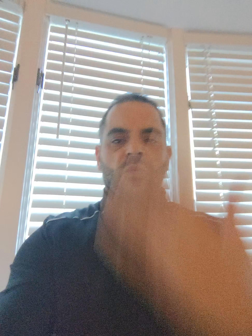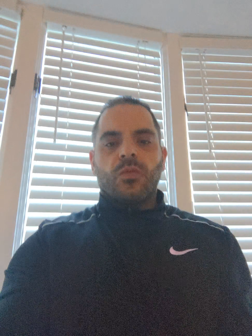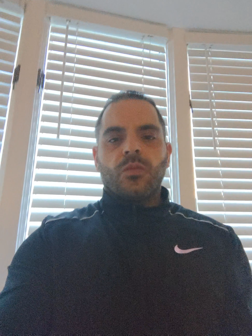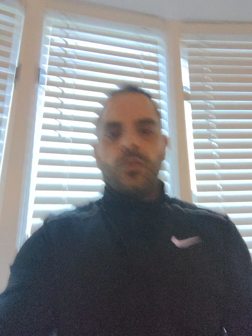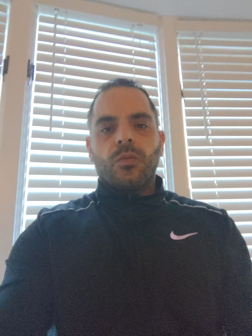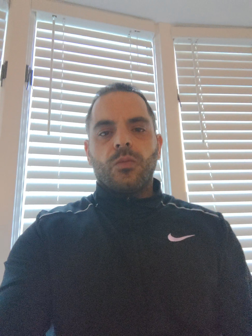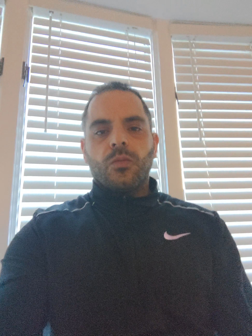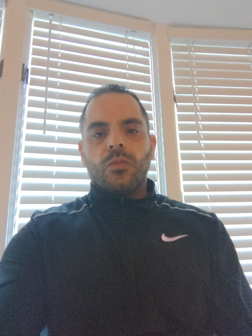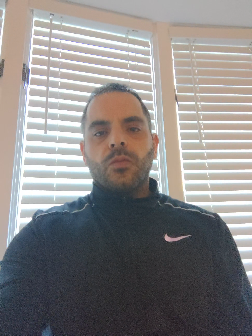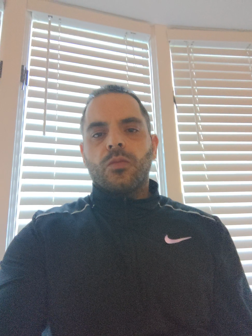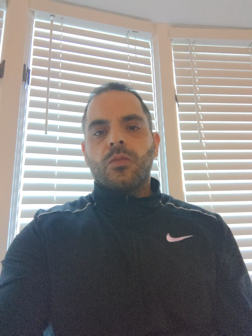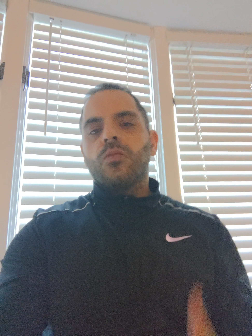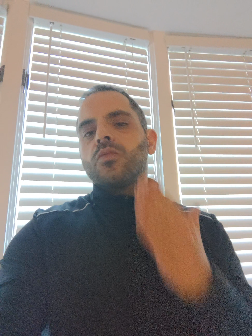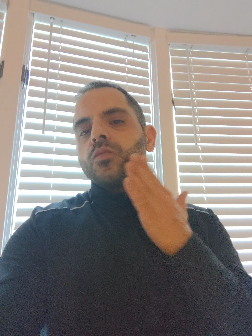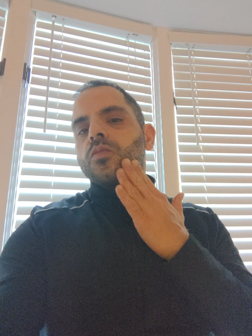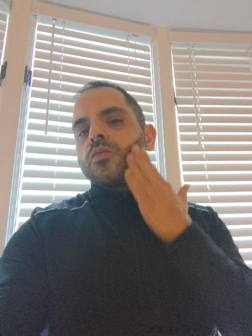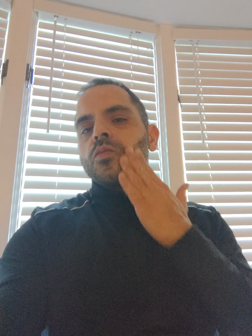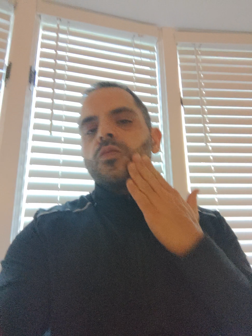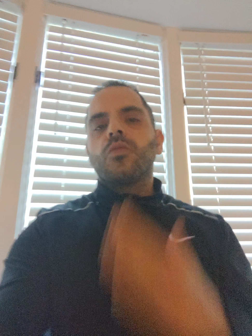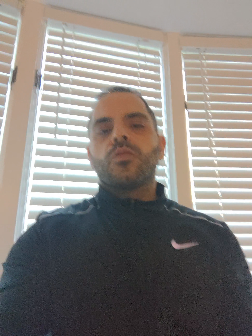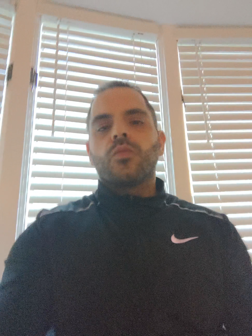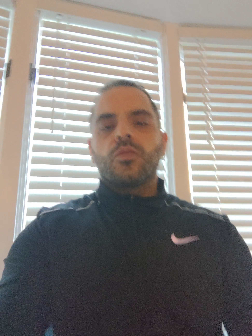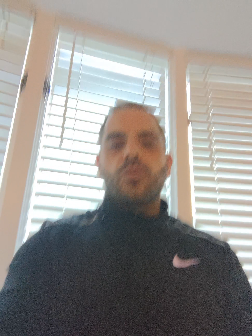cheek